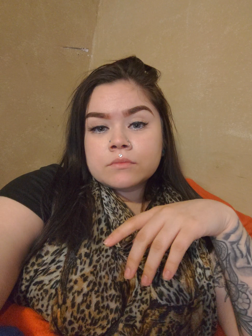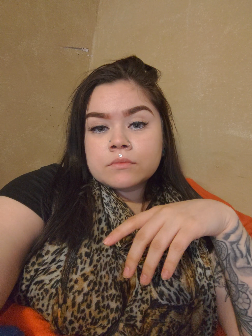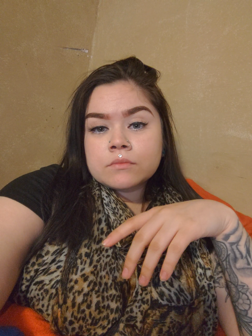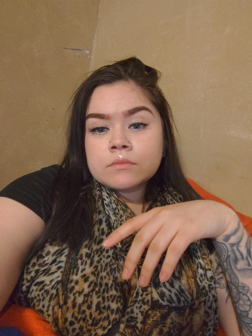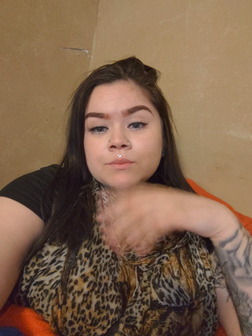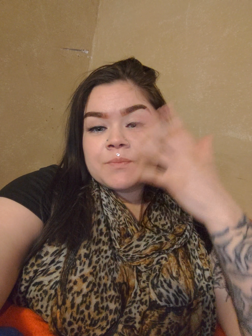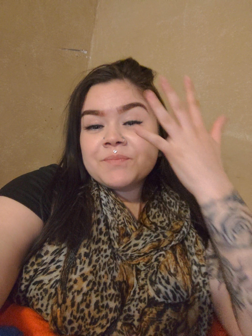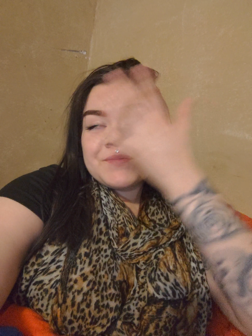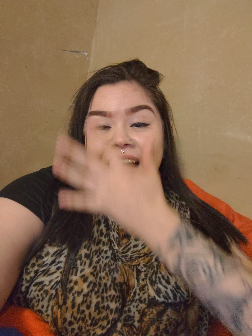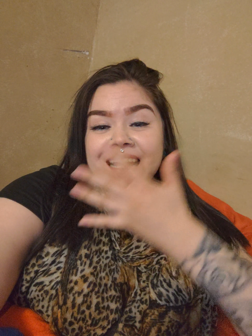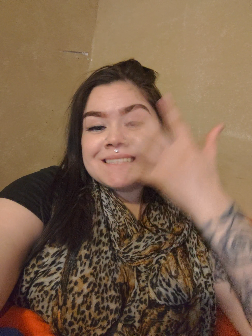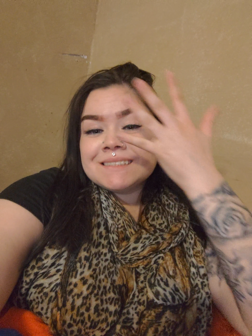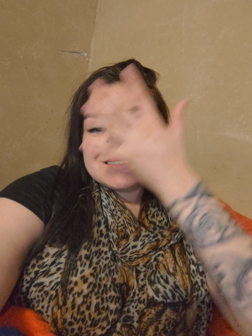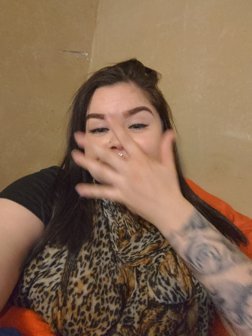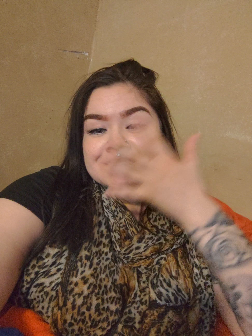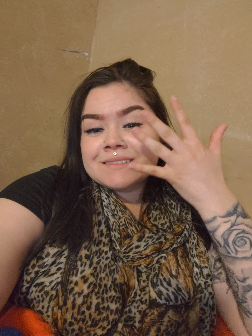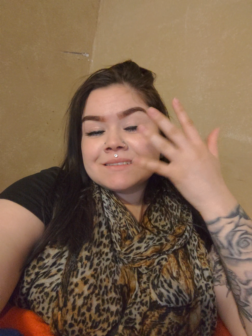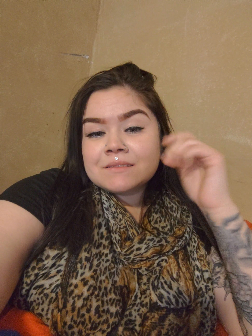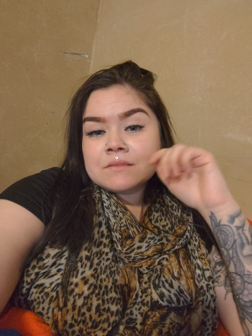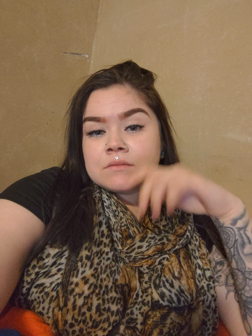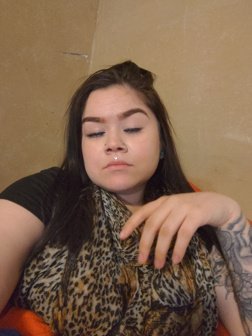face